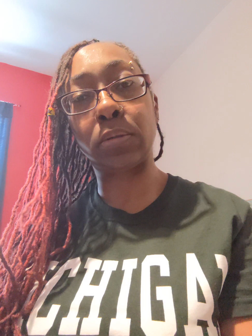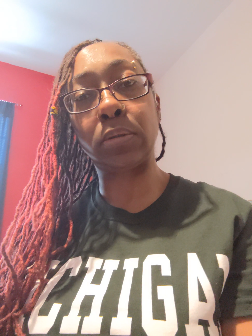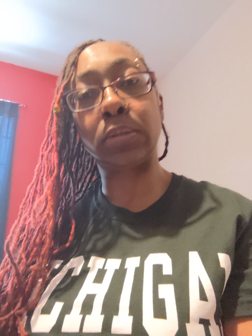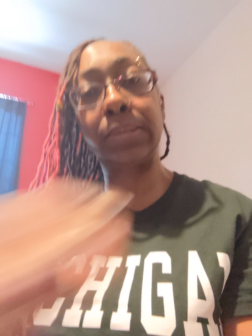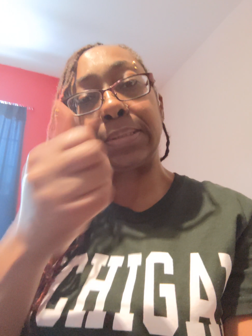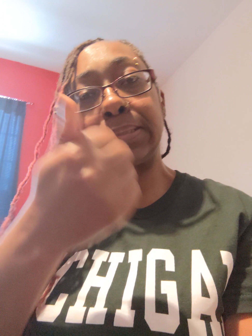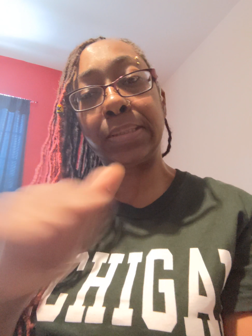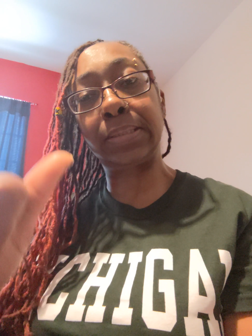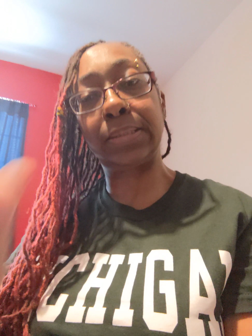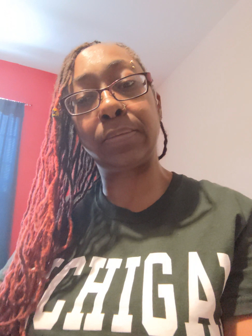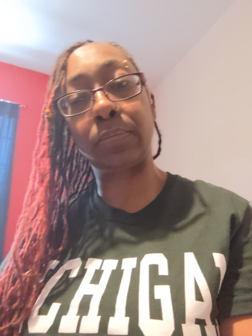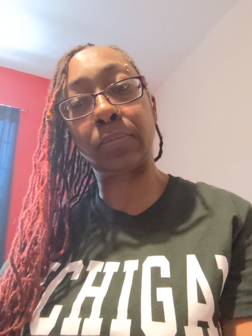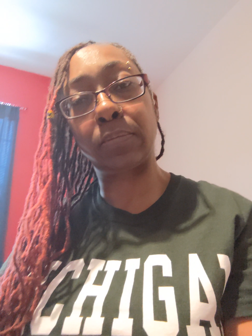any